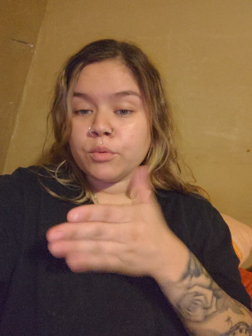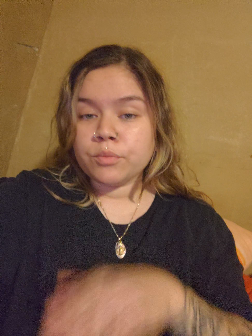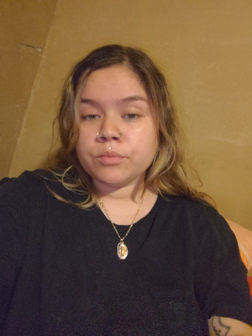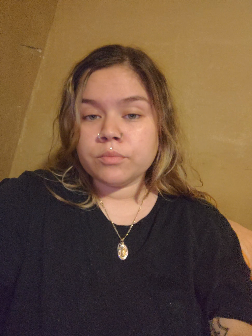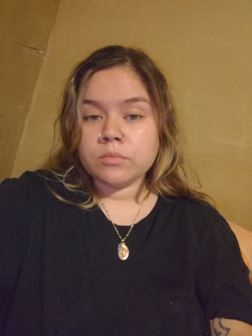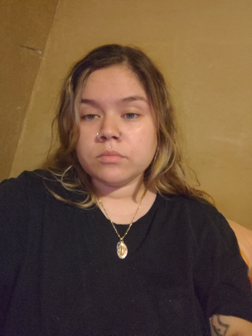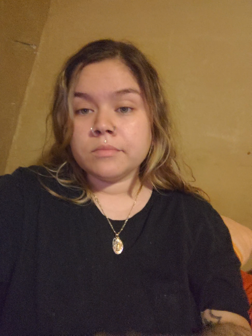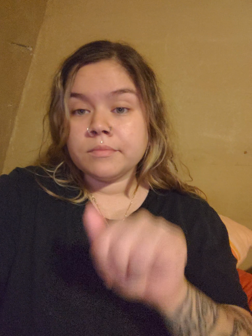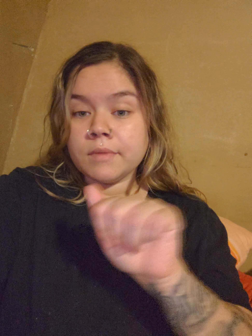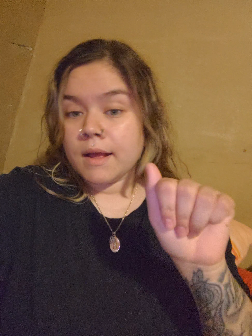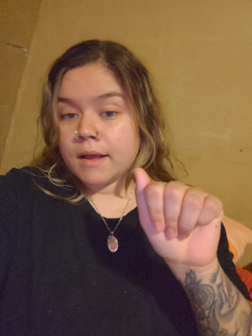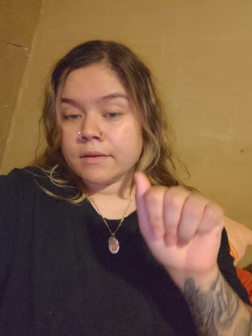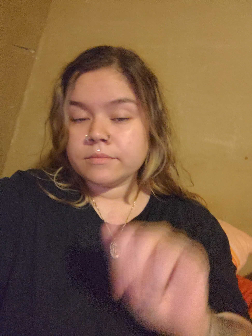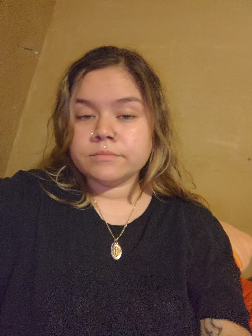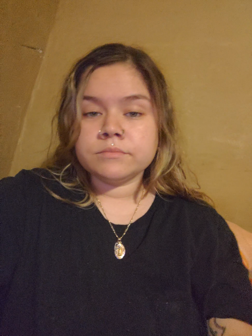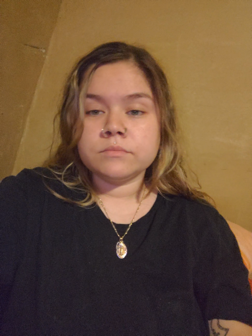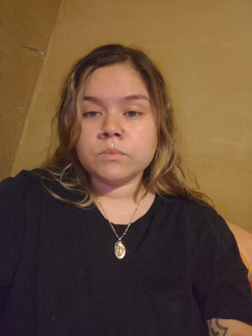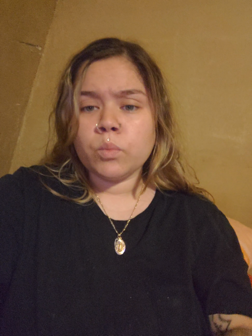a